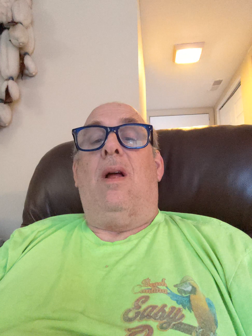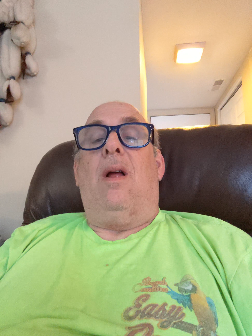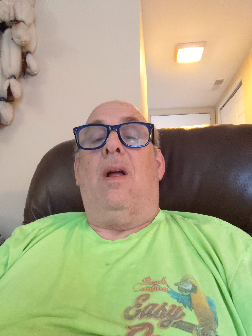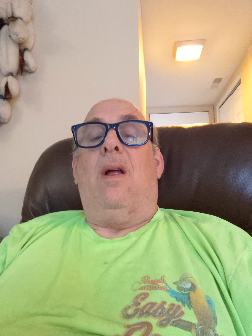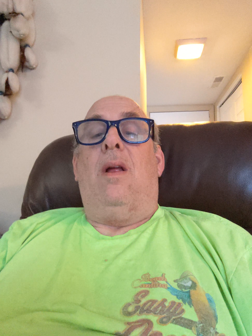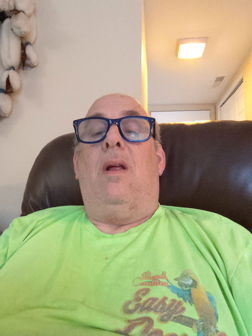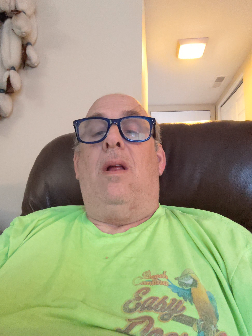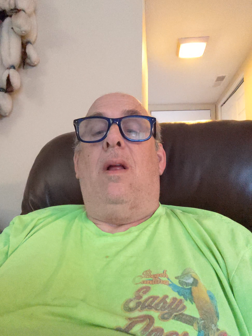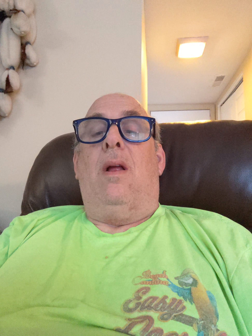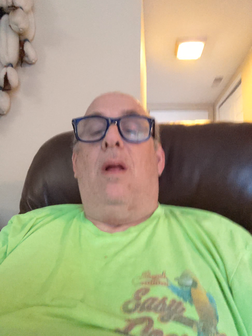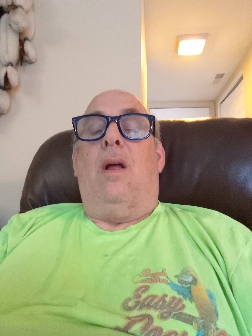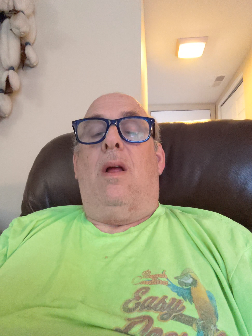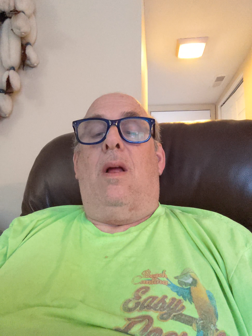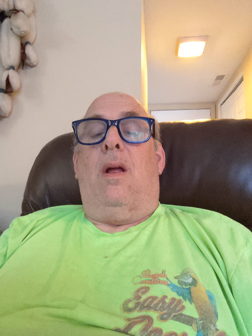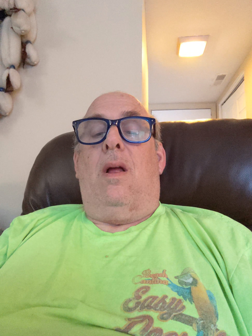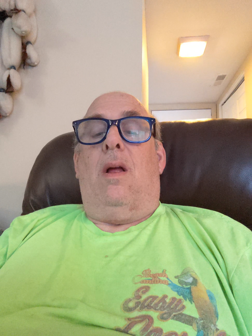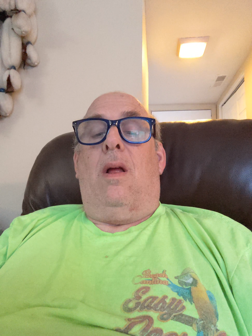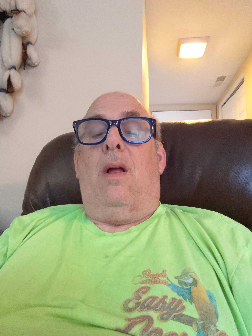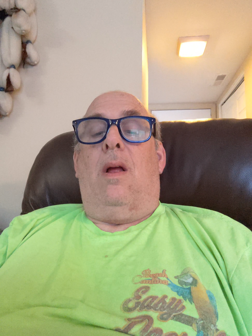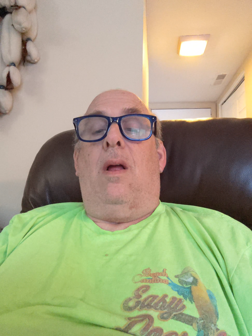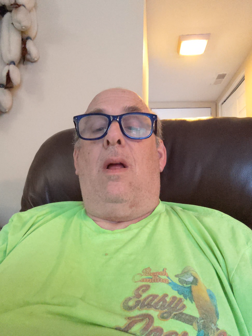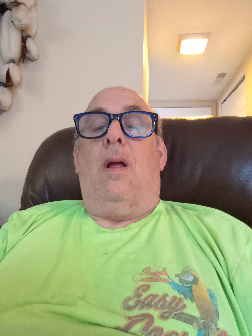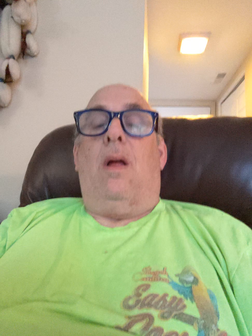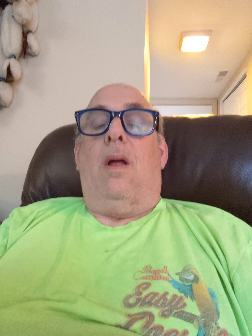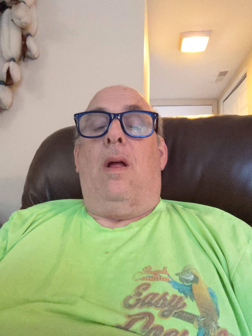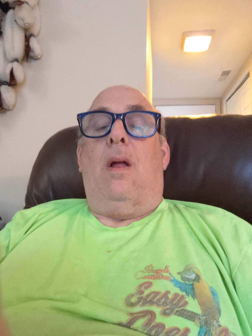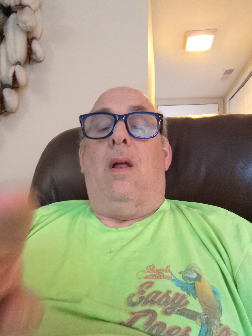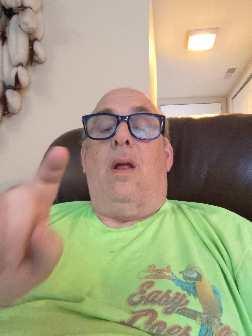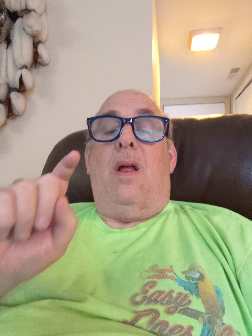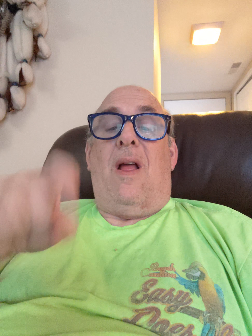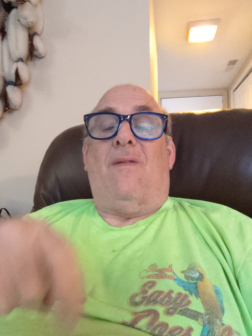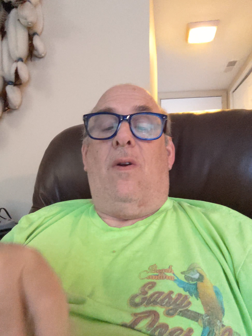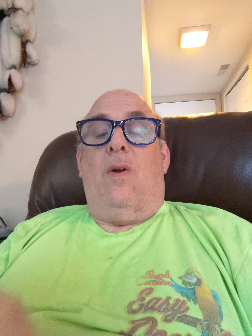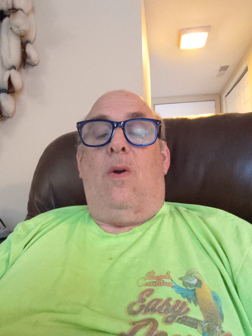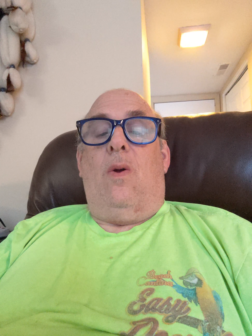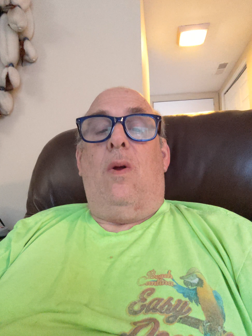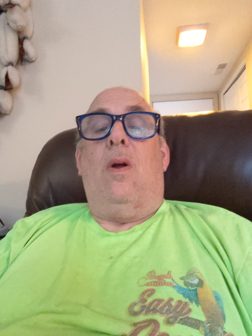have to